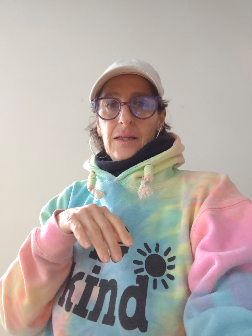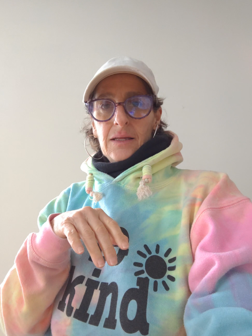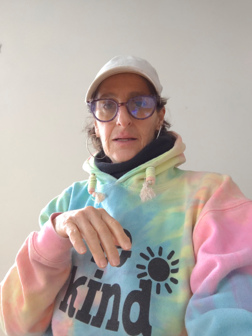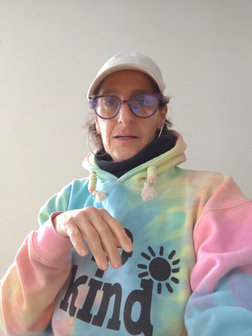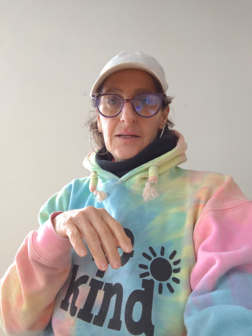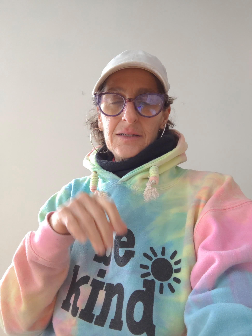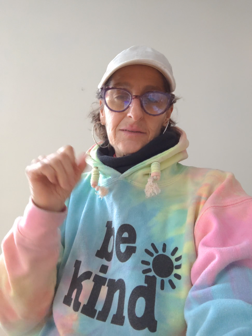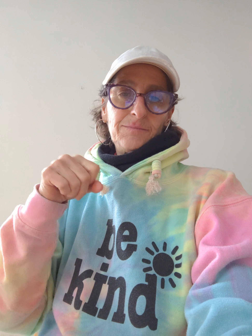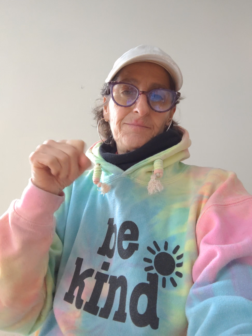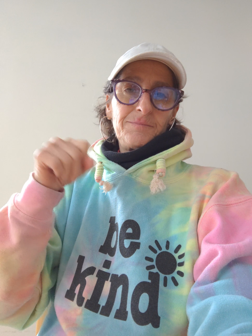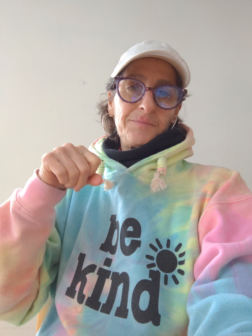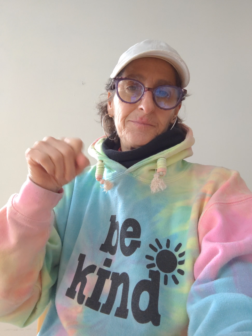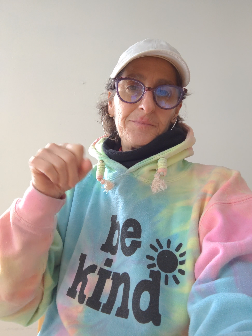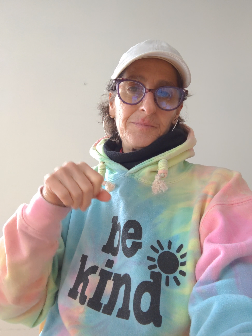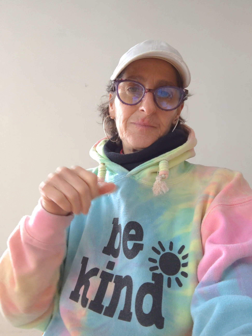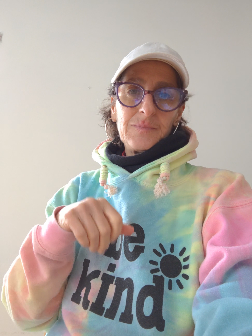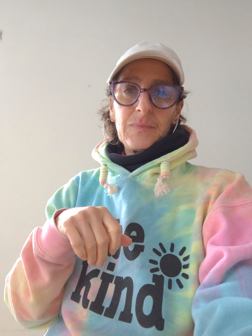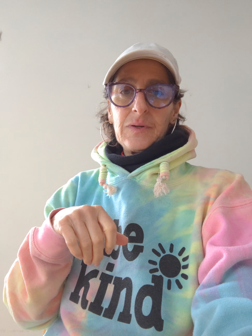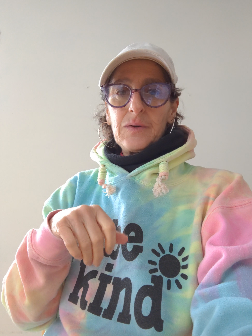yes